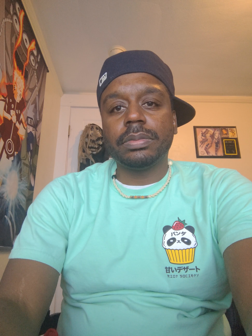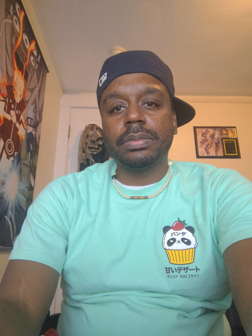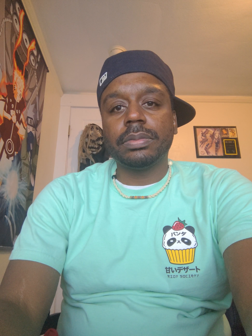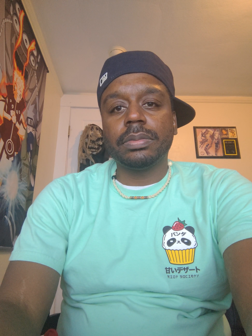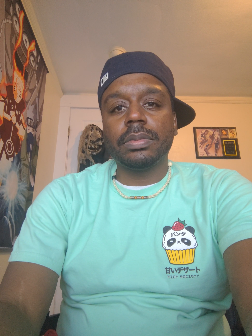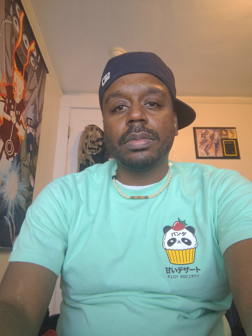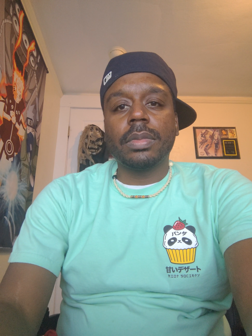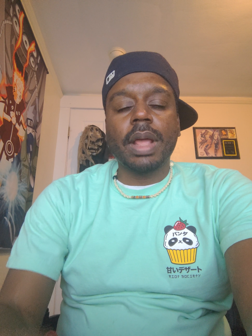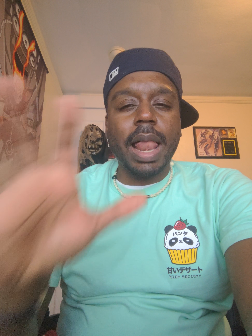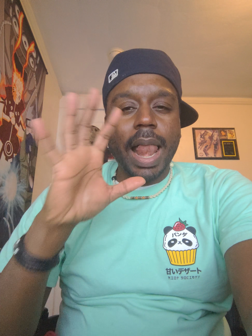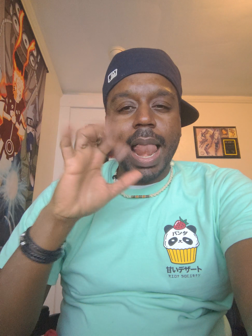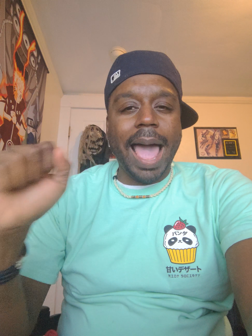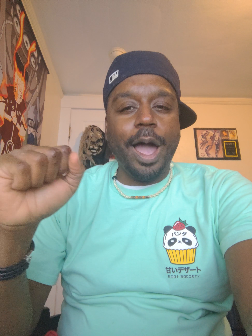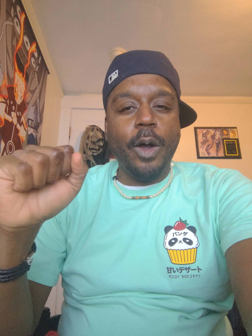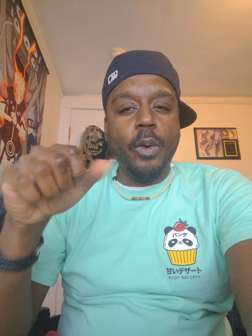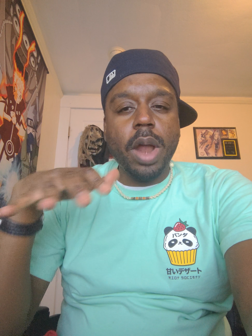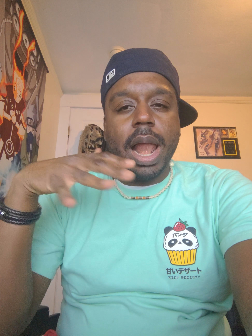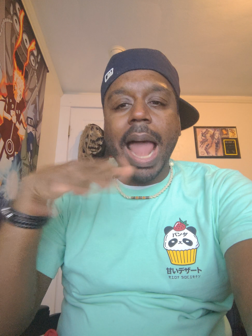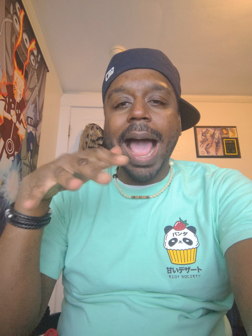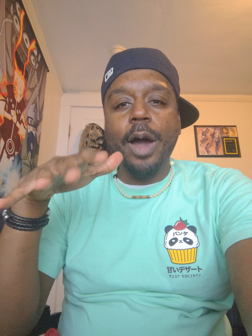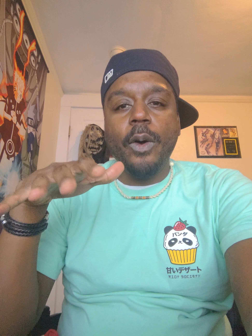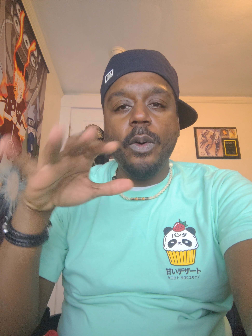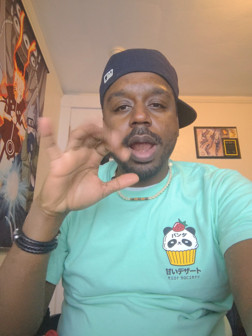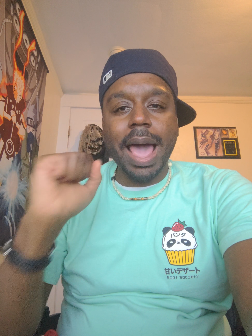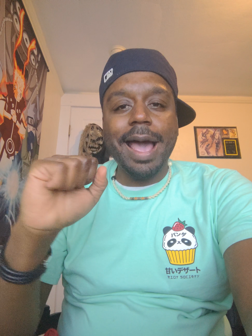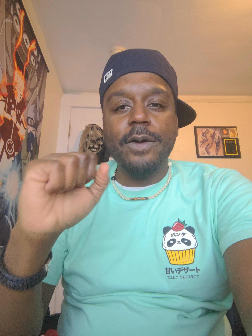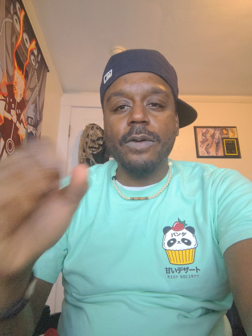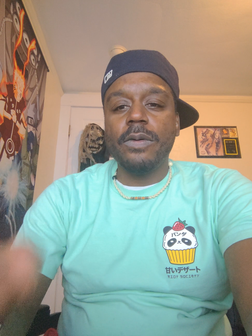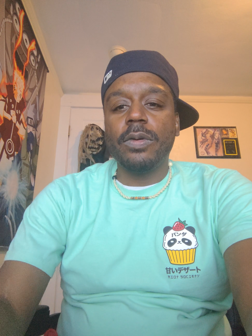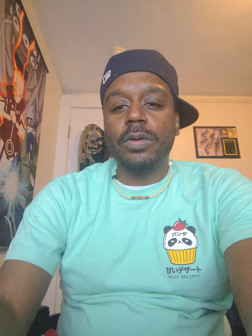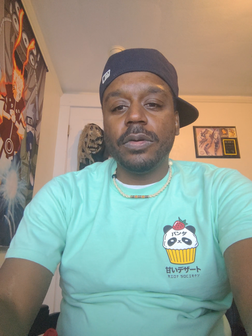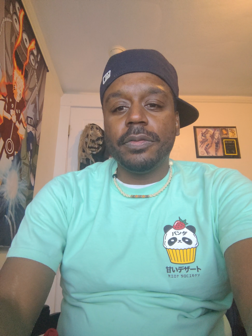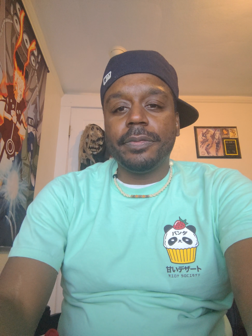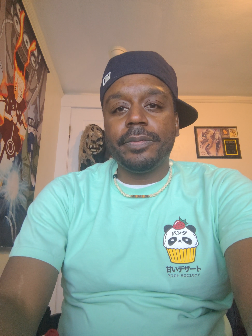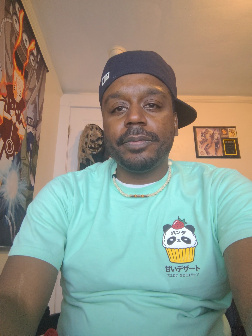loud